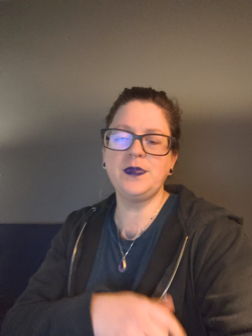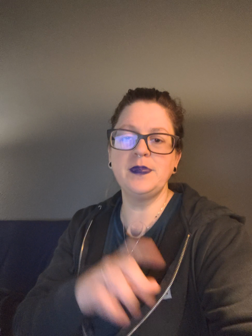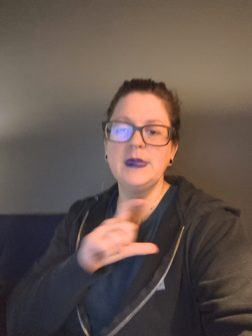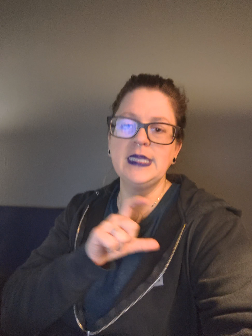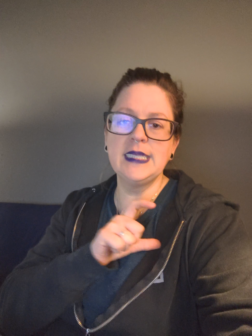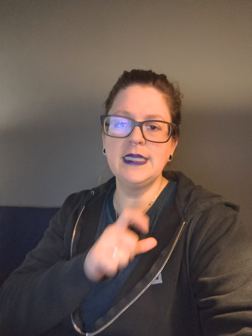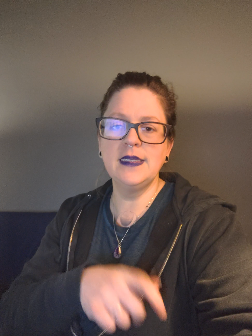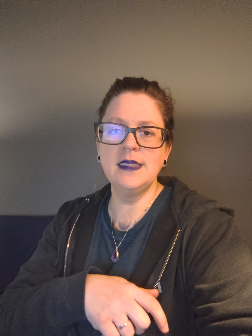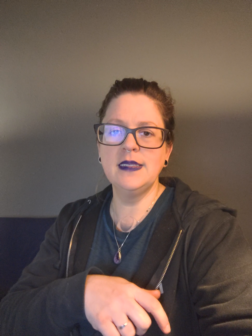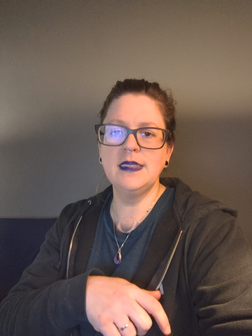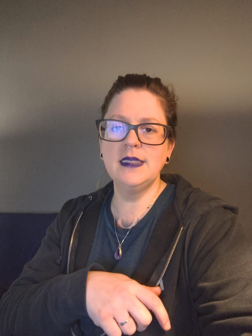police